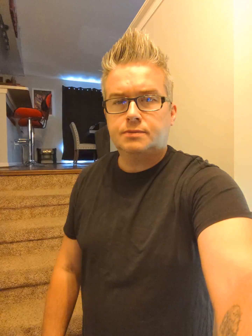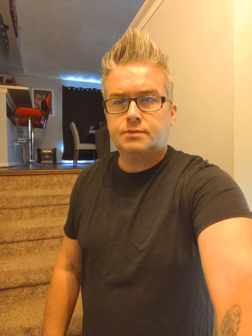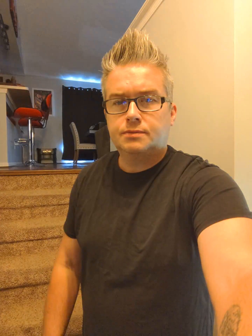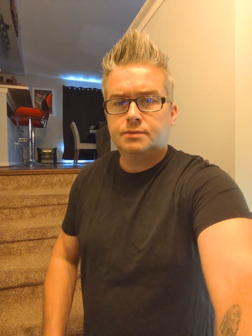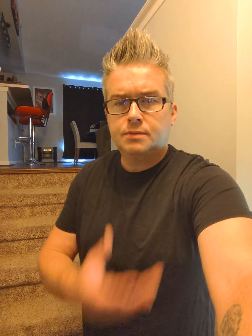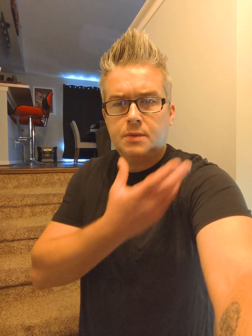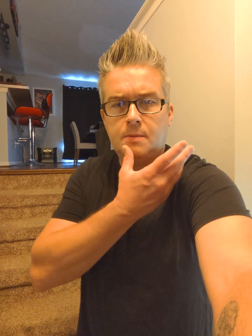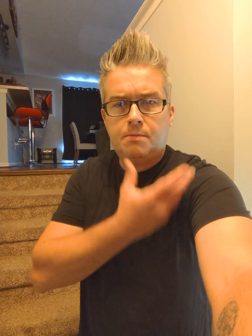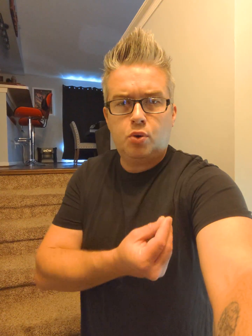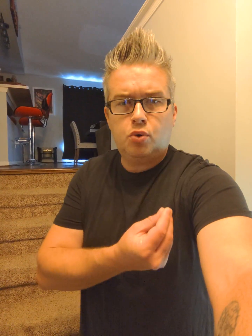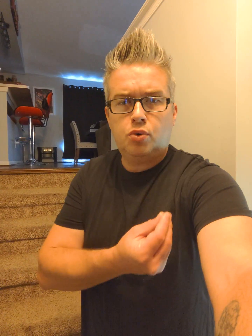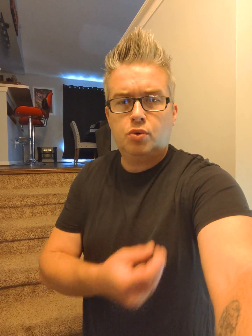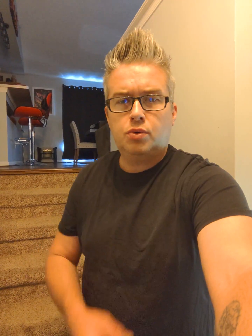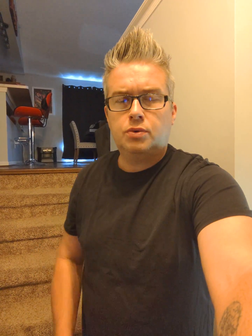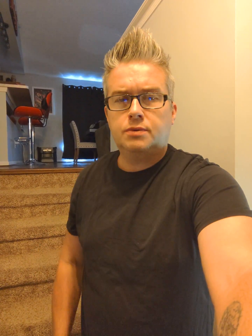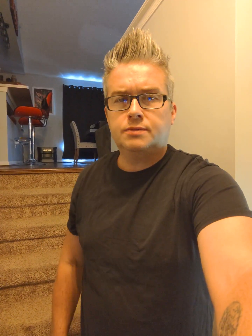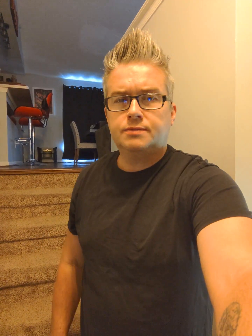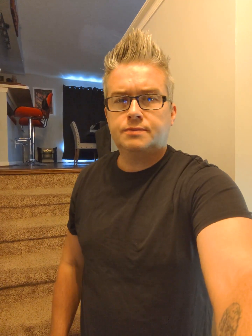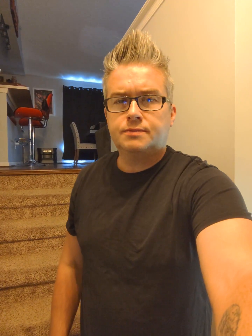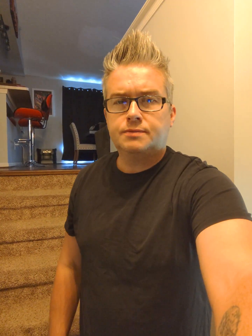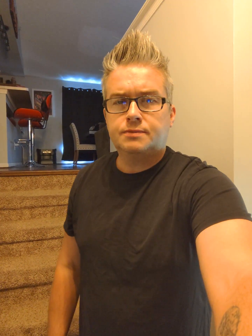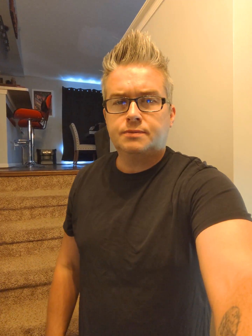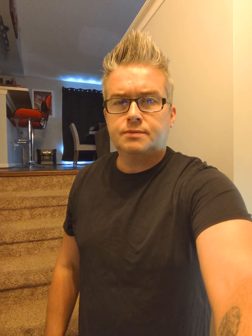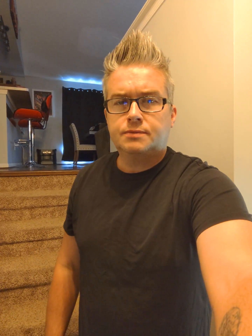poor